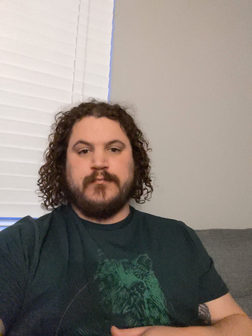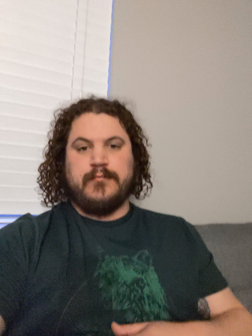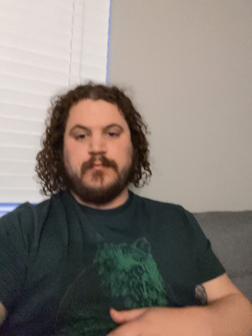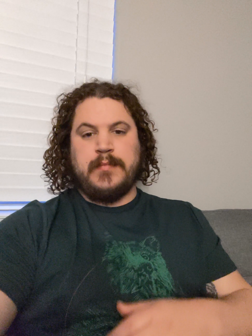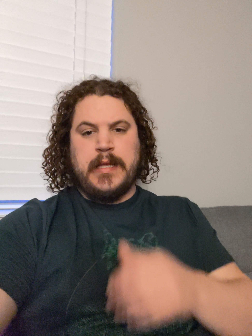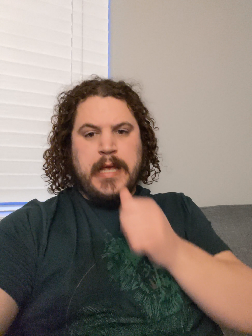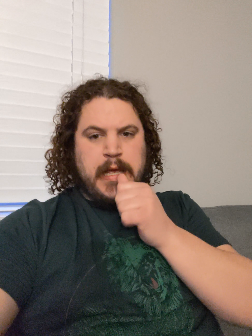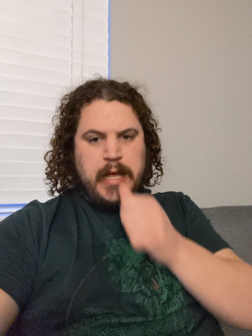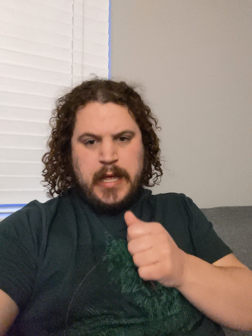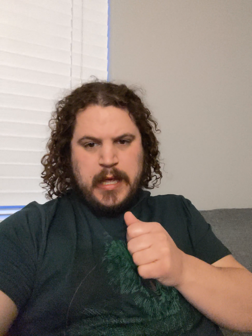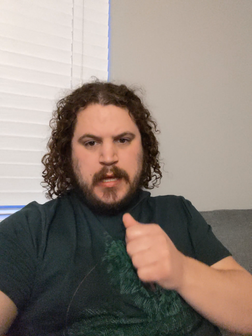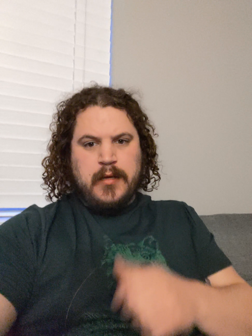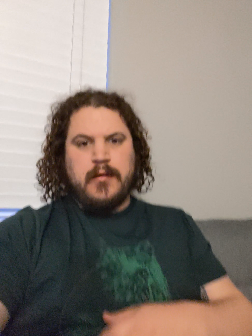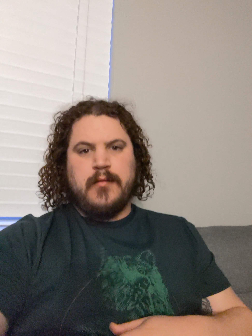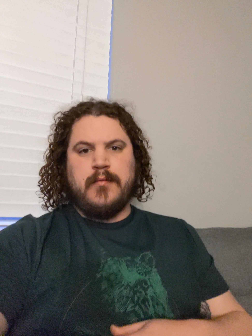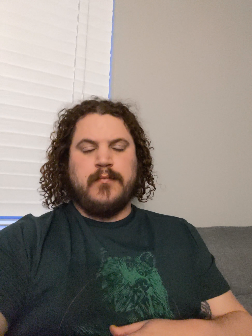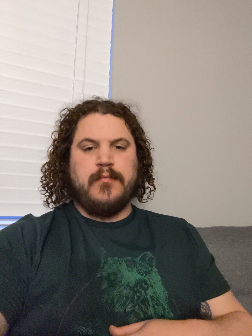hide